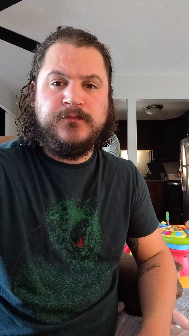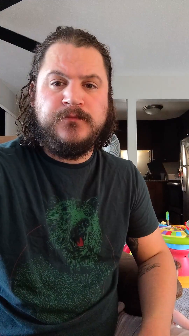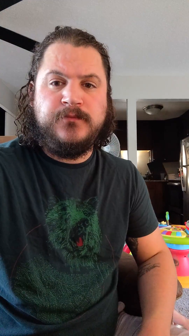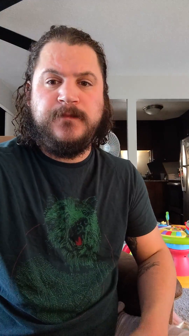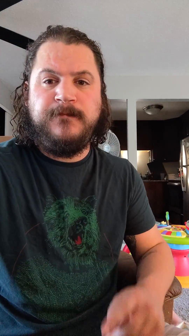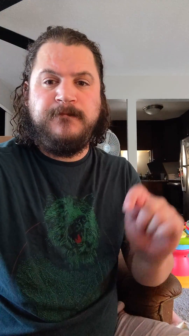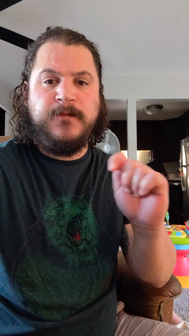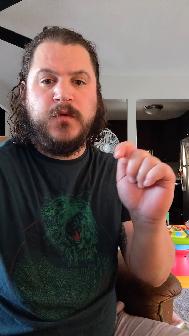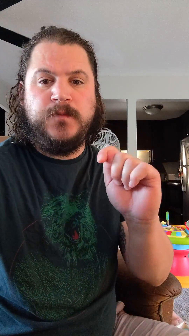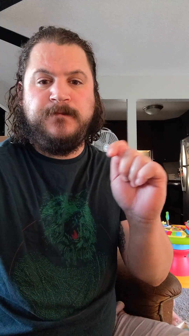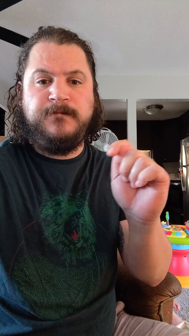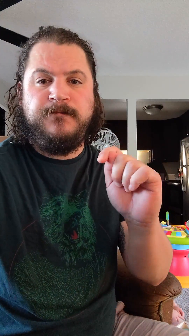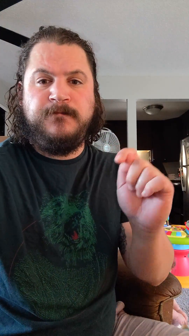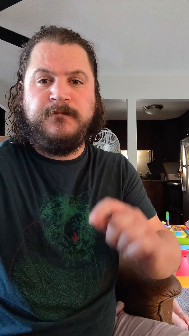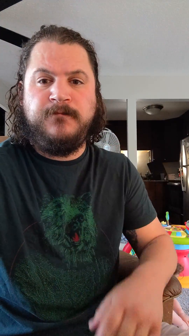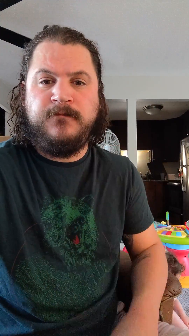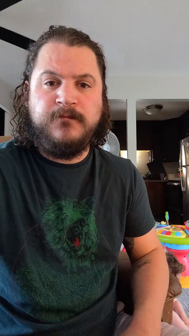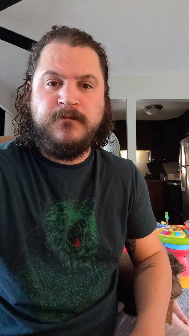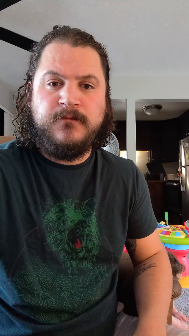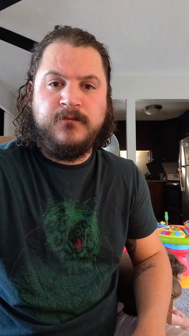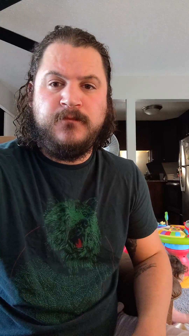bathroom